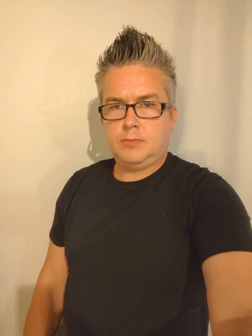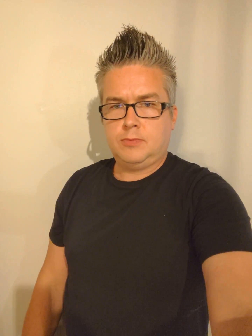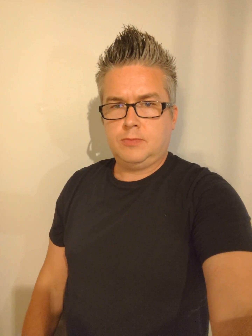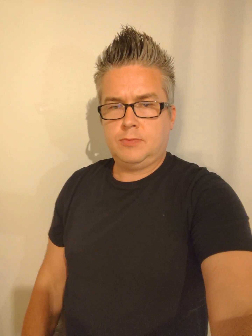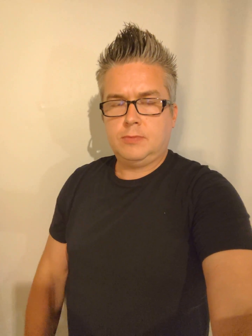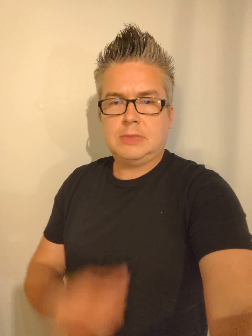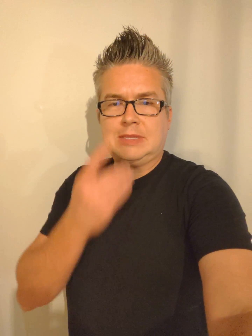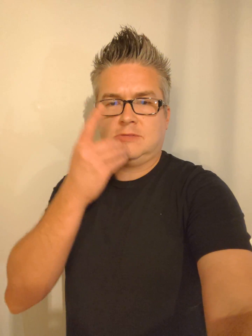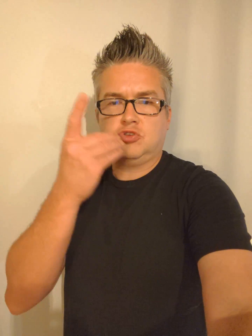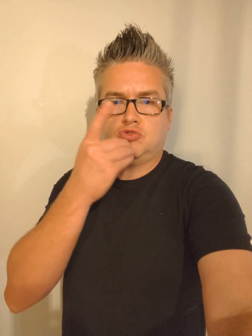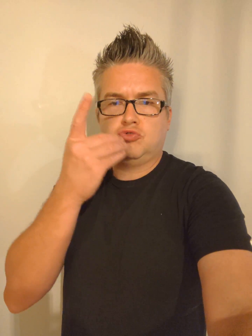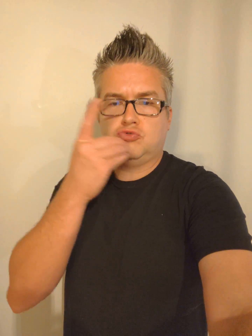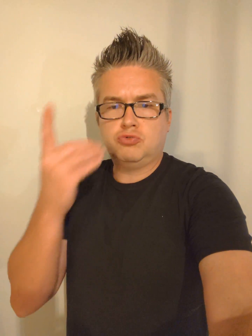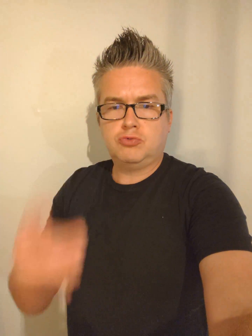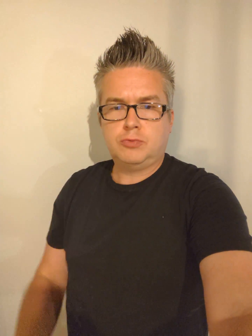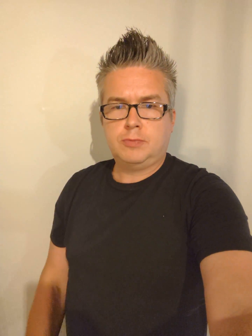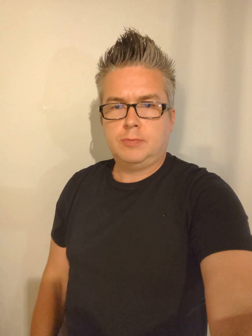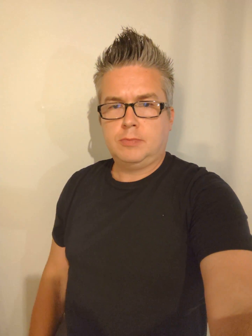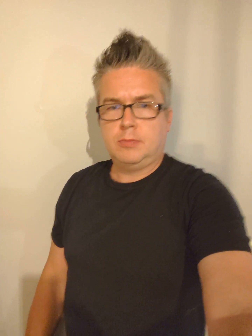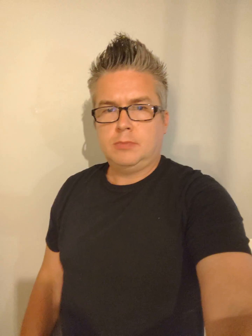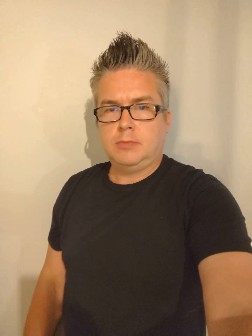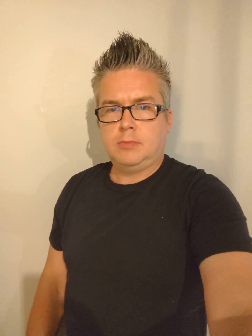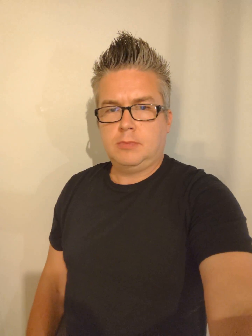dinner